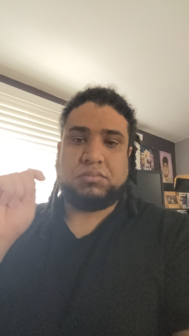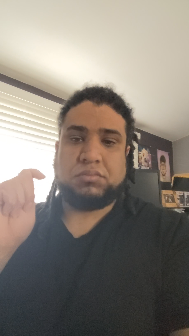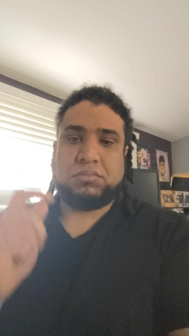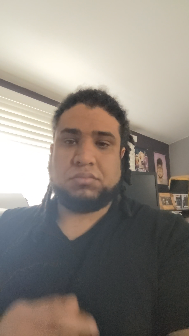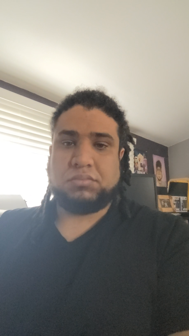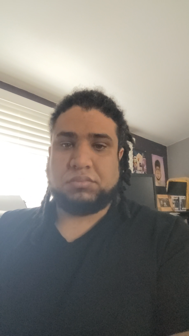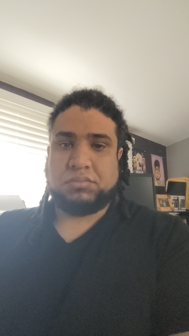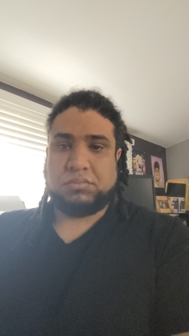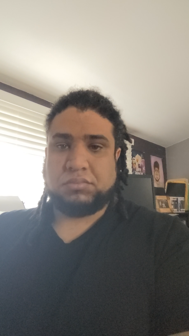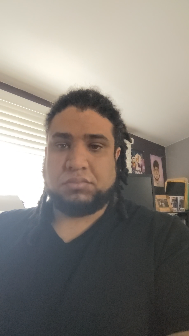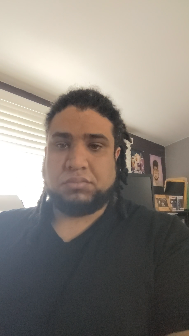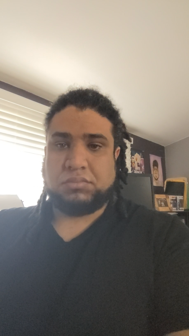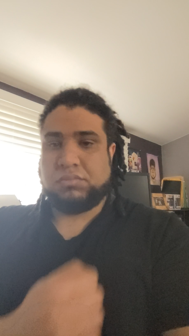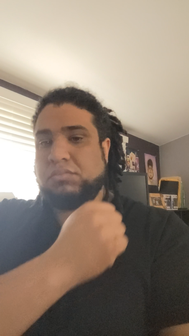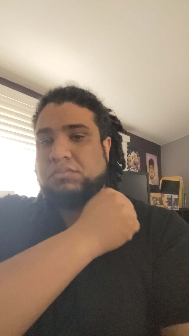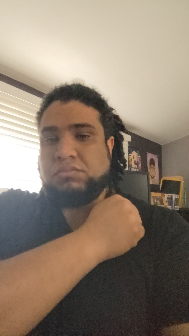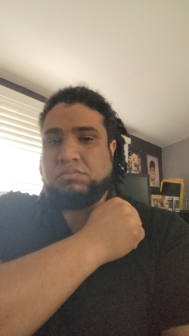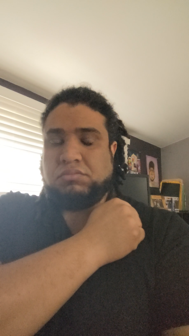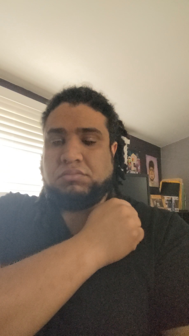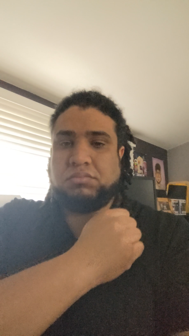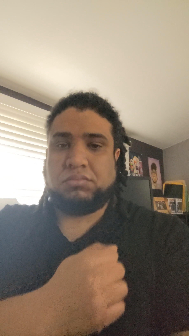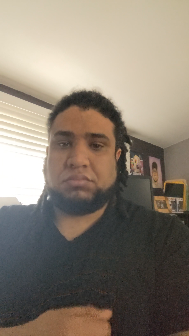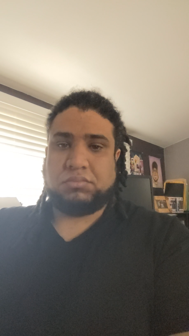hug